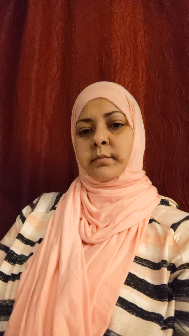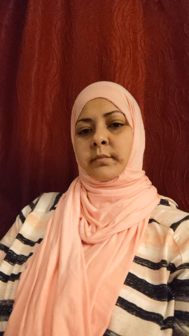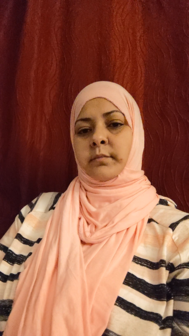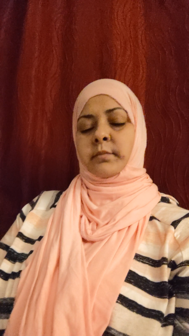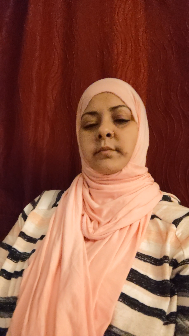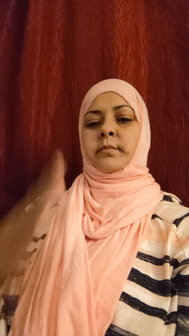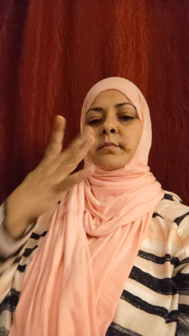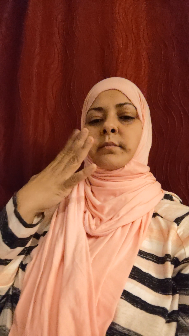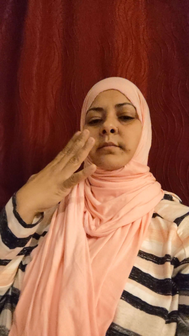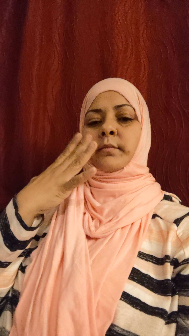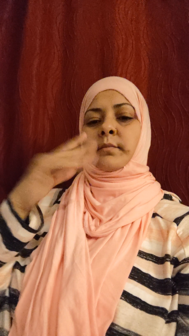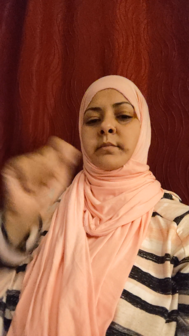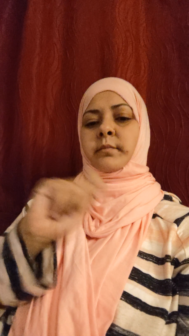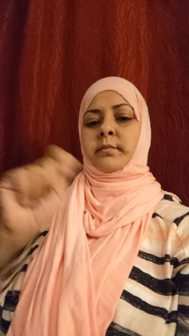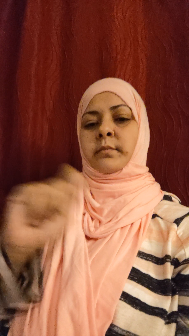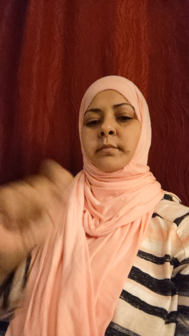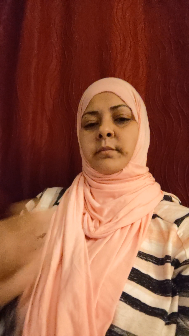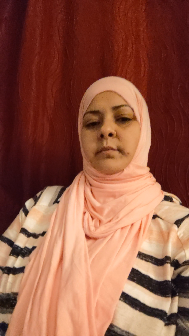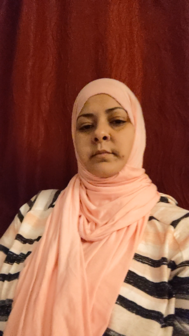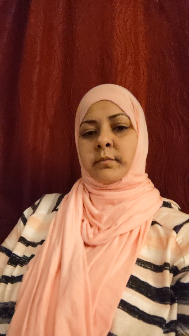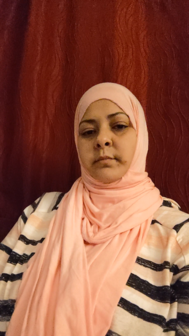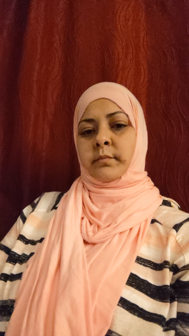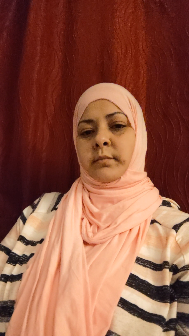crayon